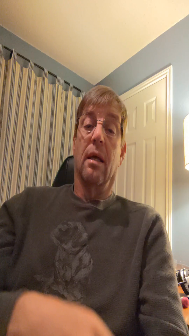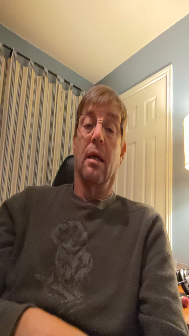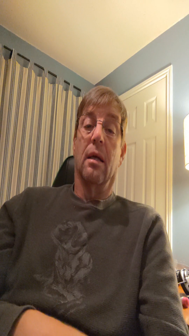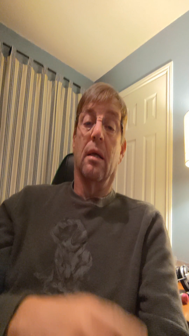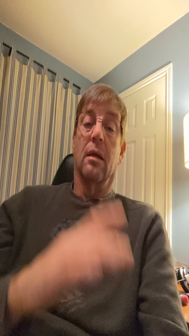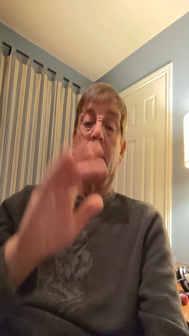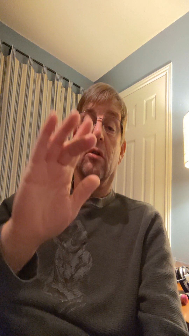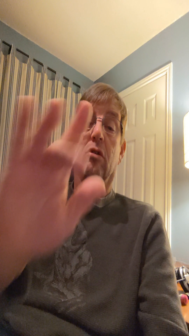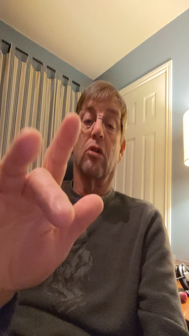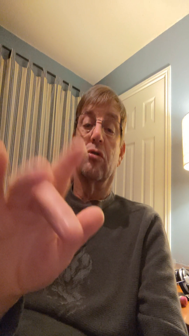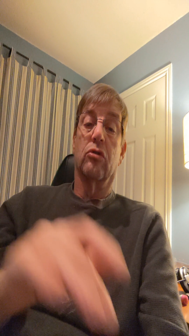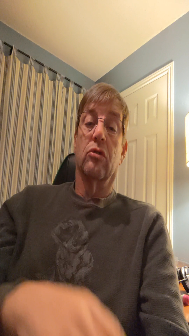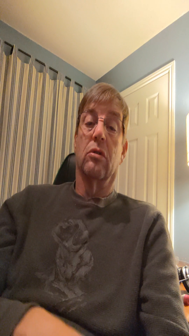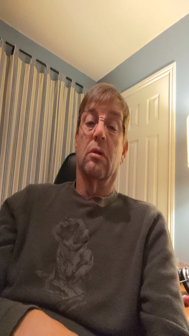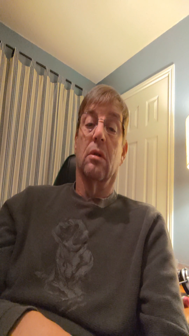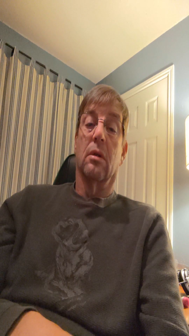touch